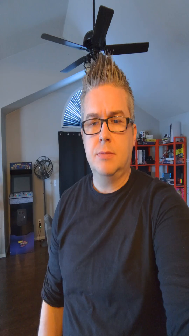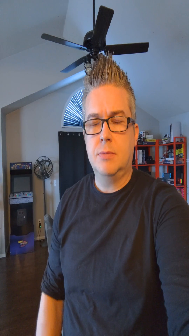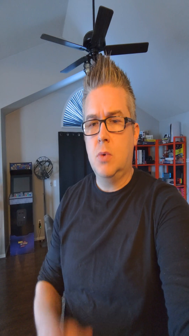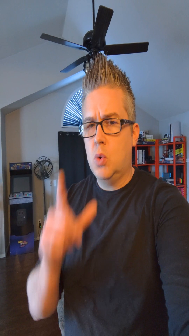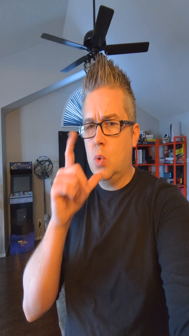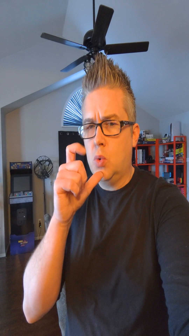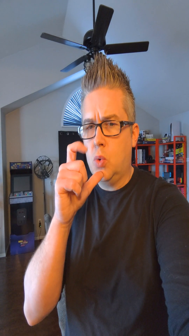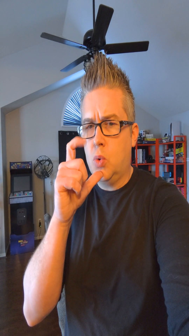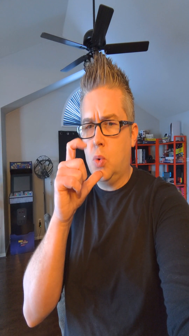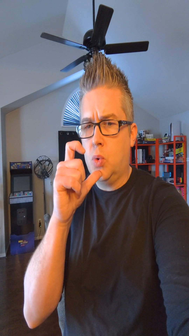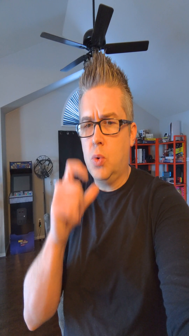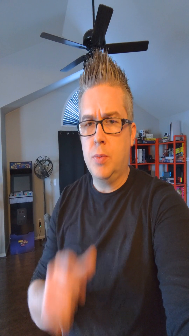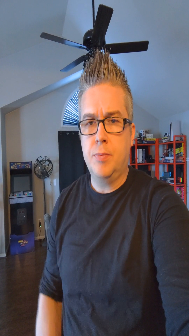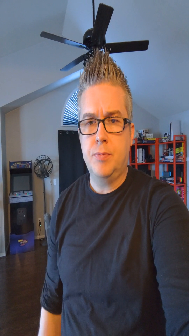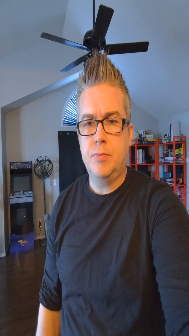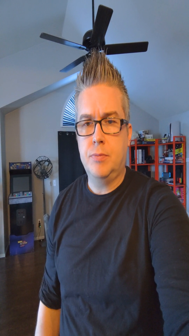who